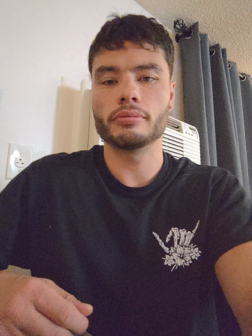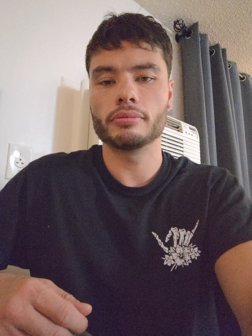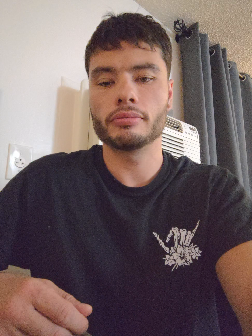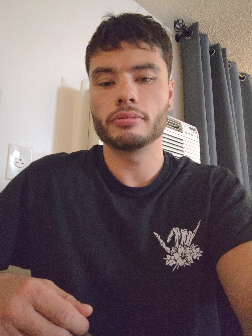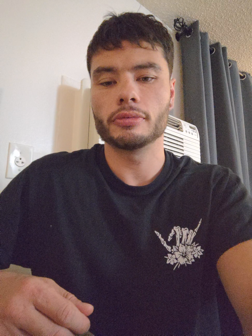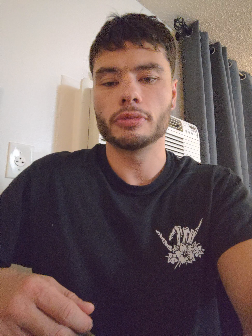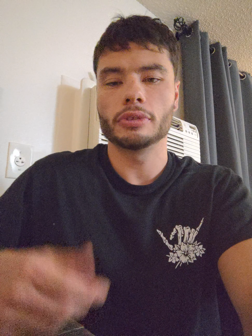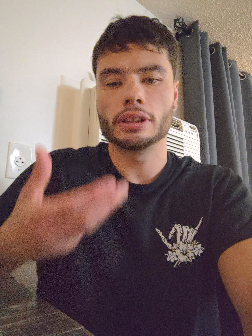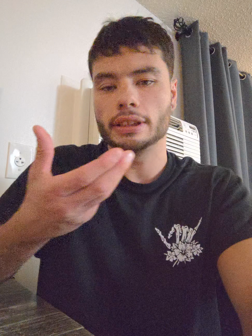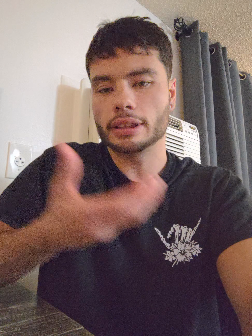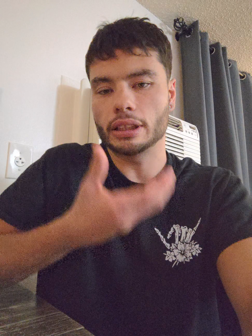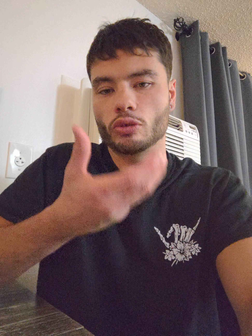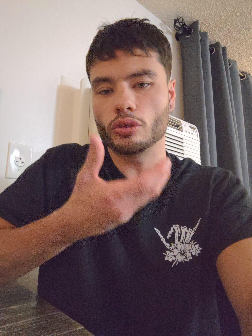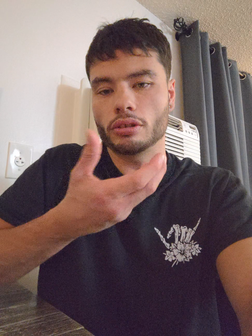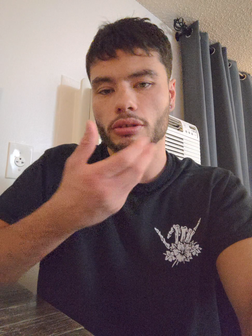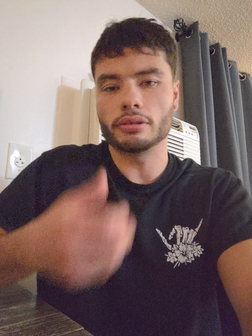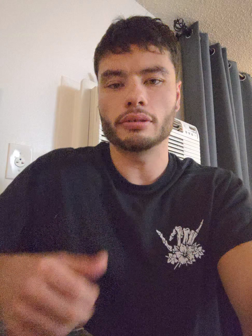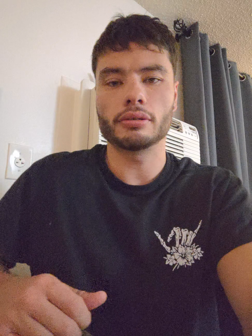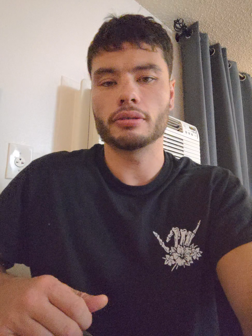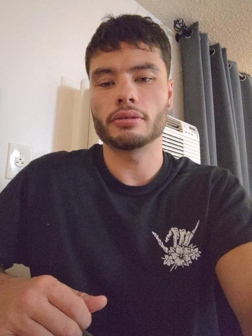cereal